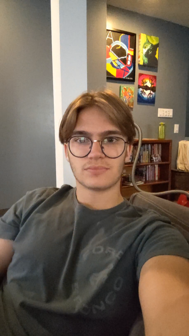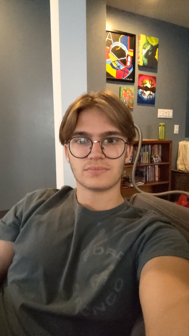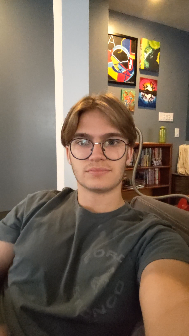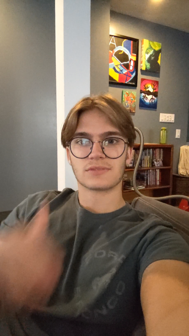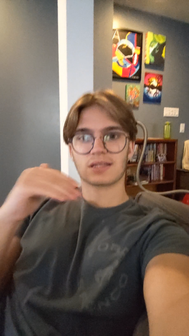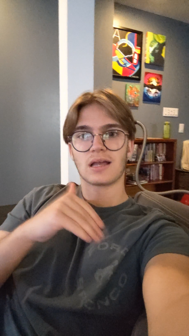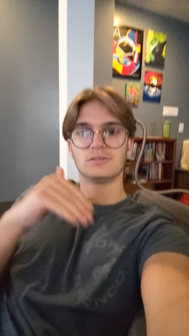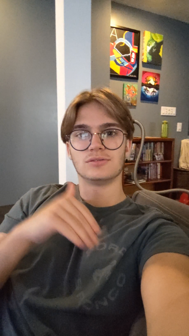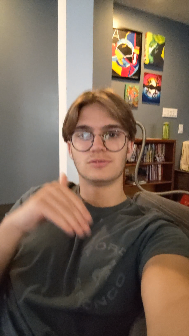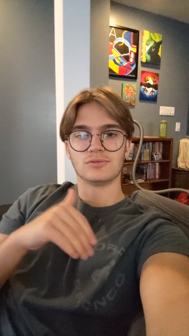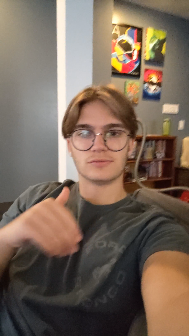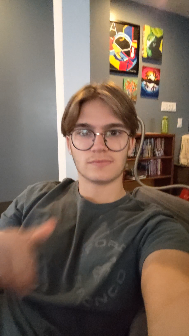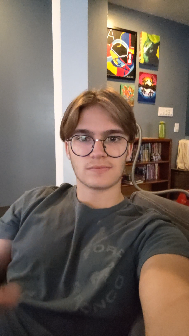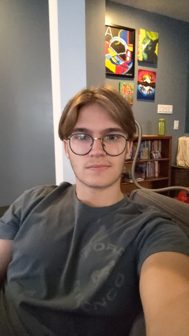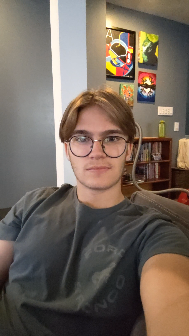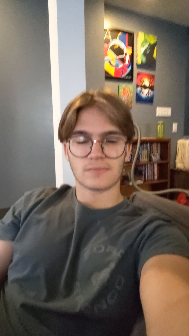doctor